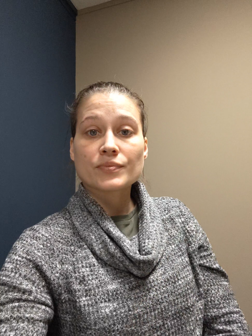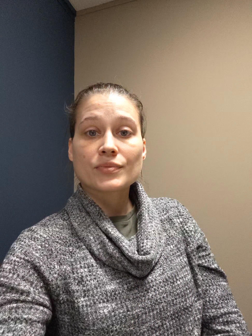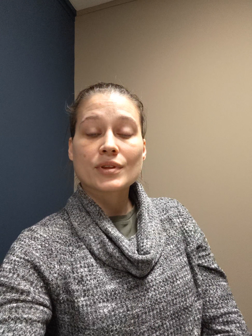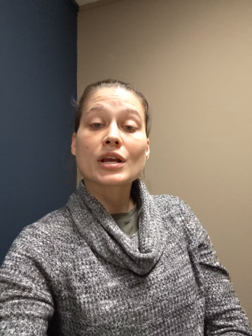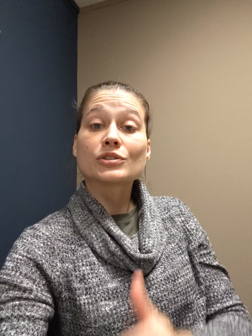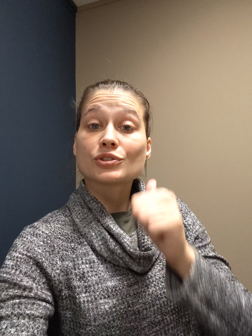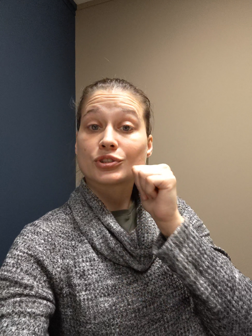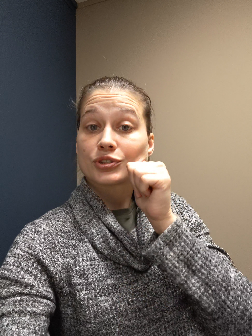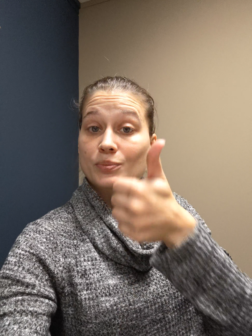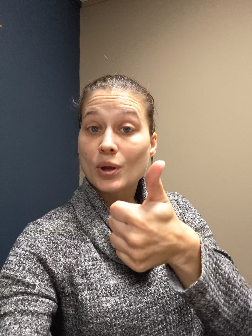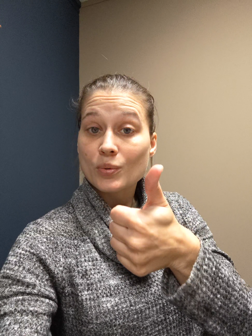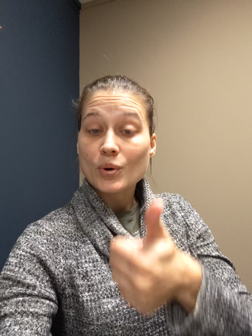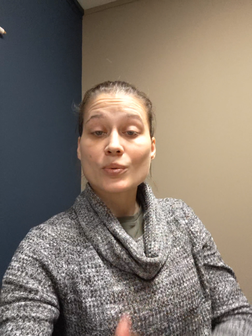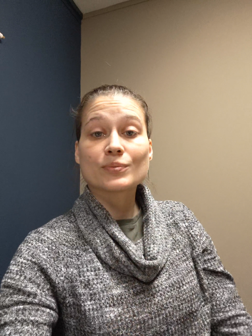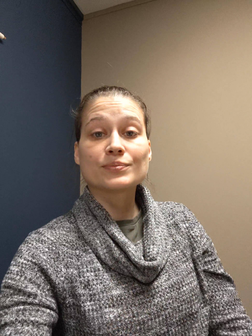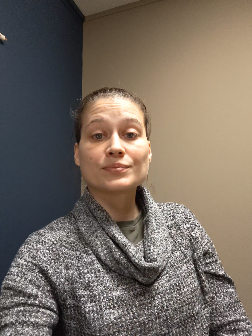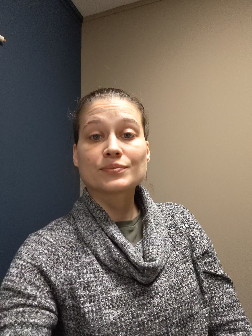tomorrow